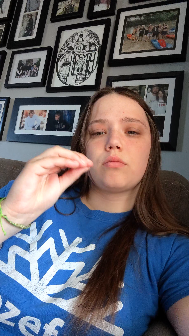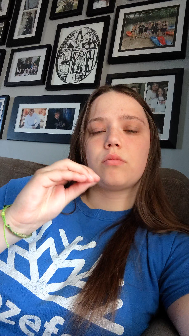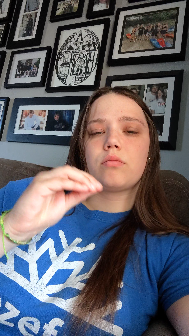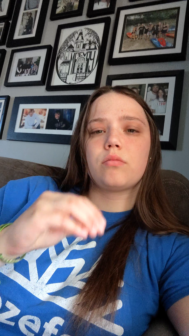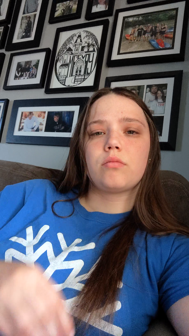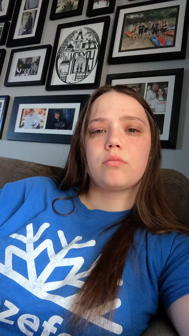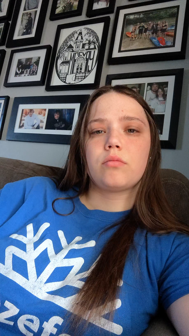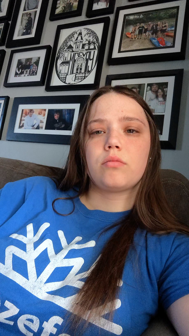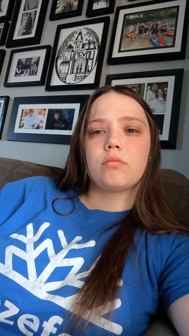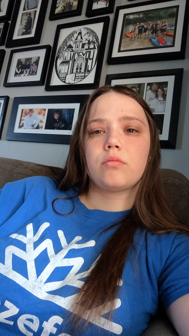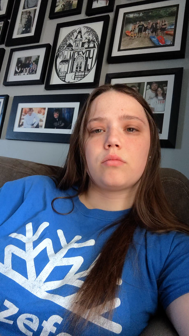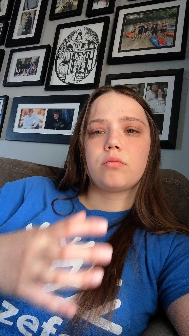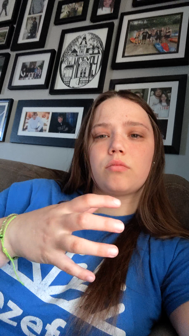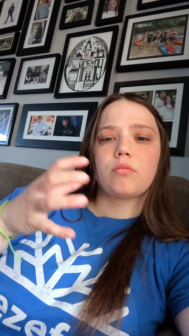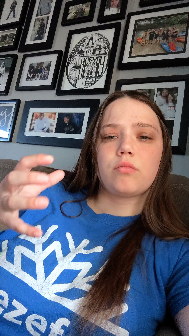much